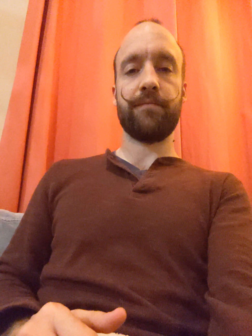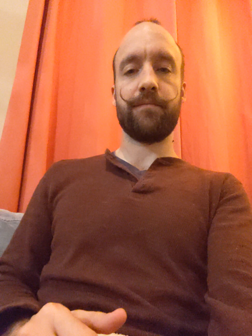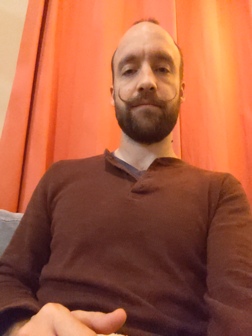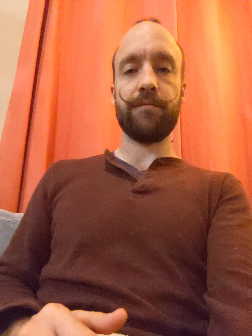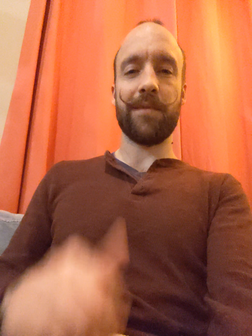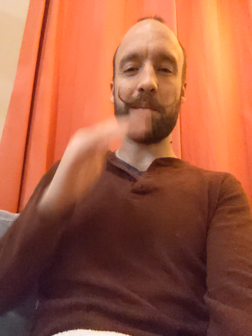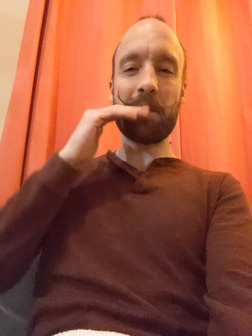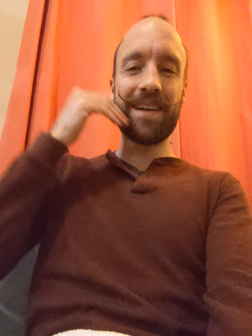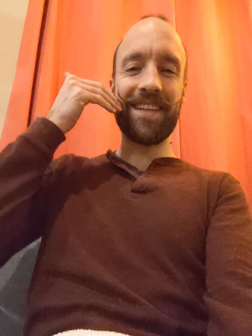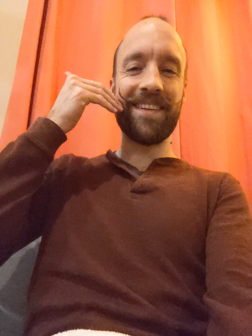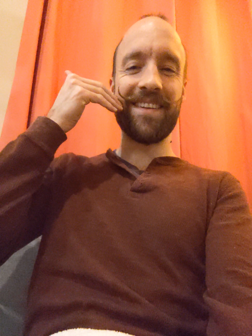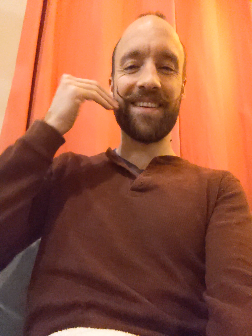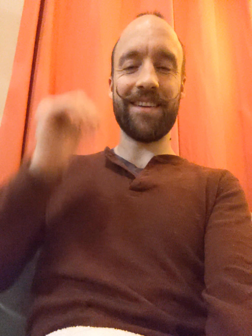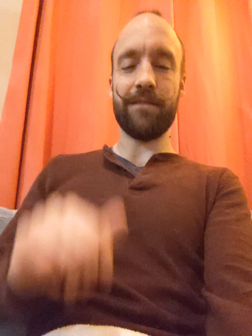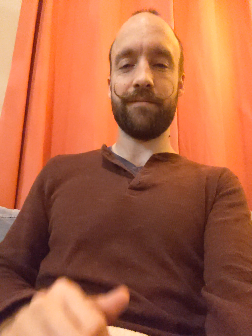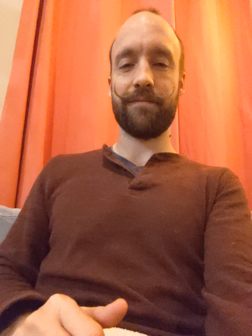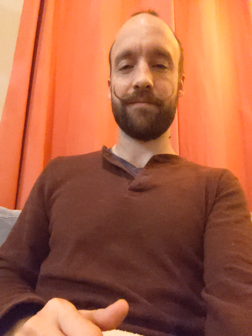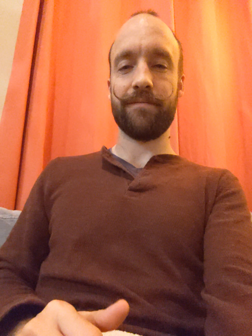smile